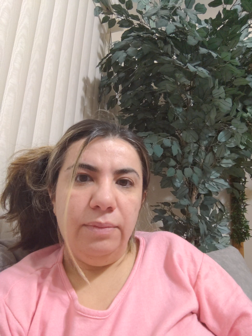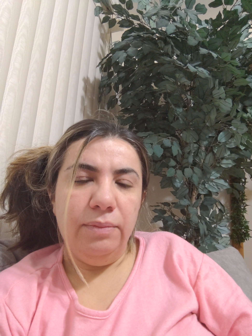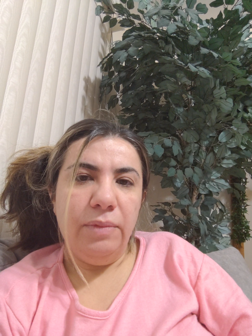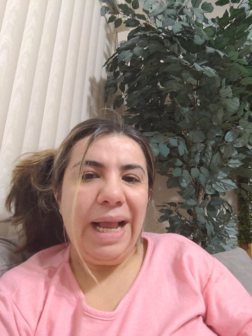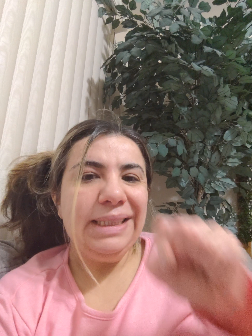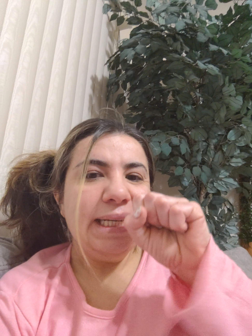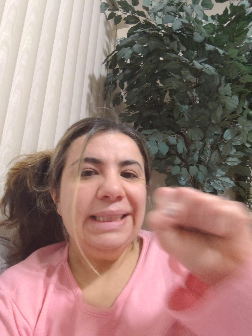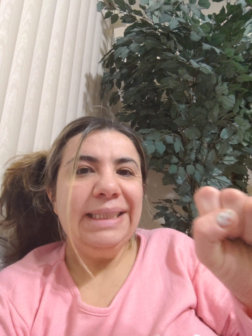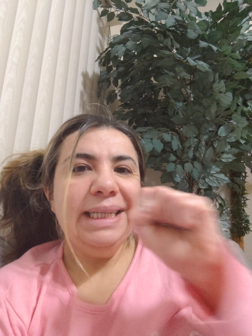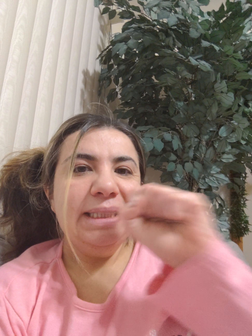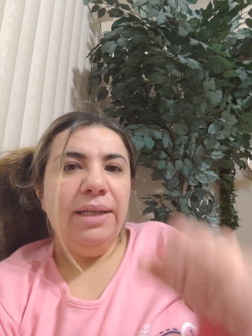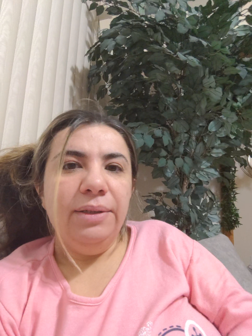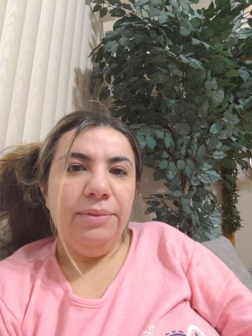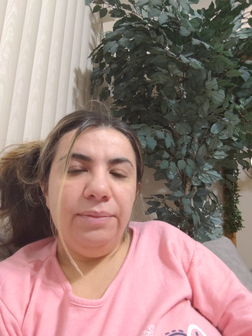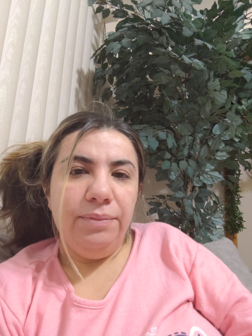carrot